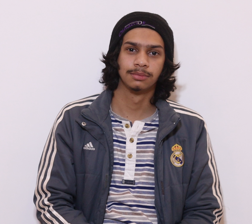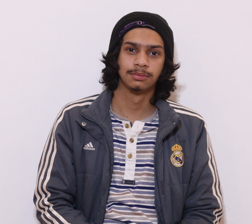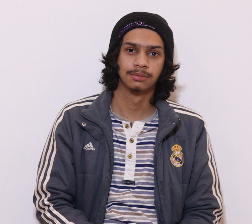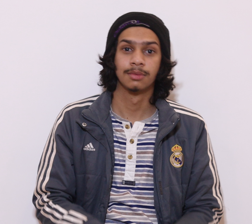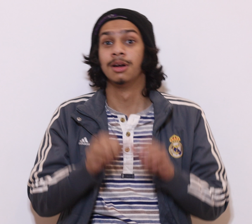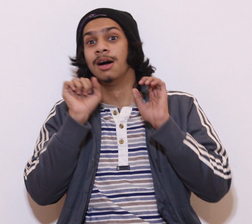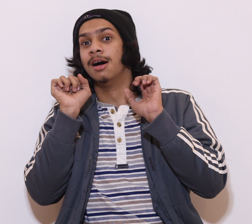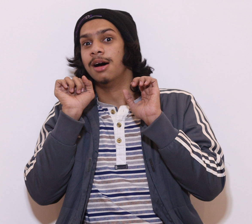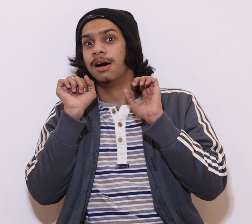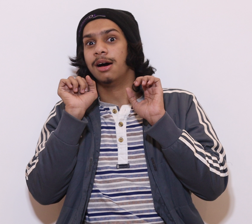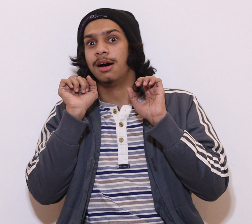scared